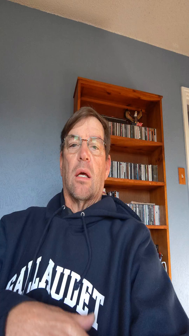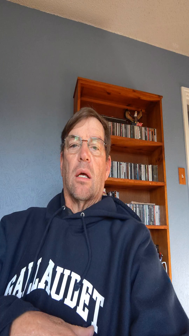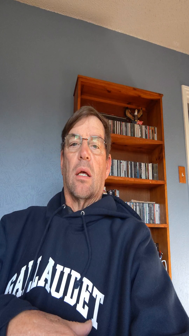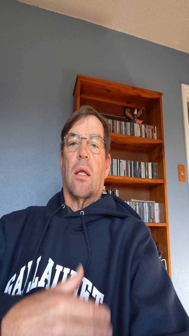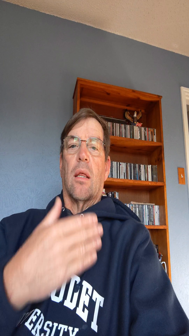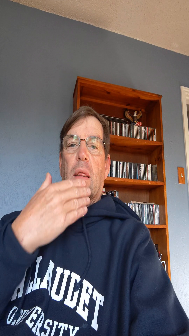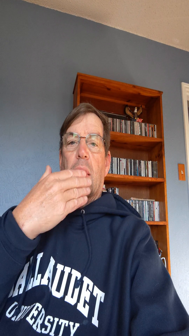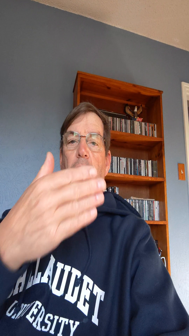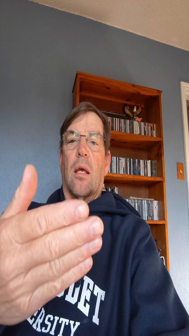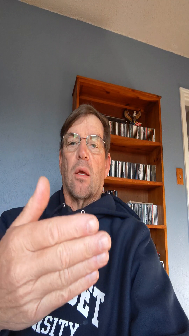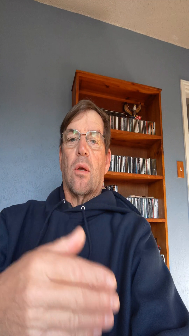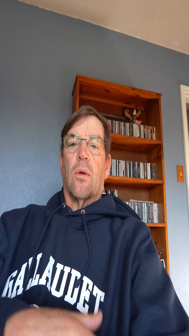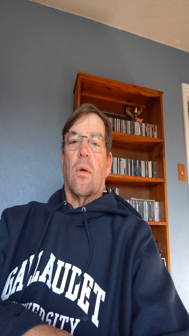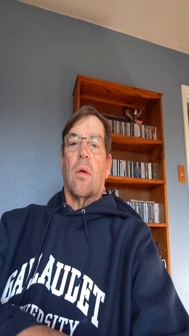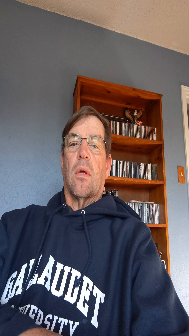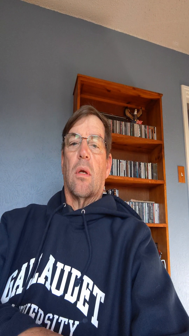thank you